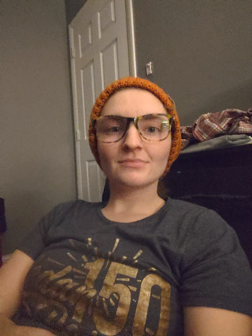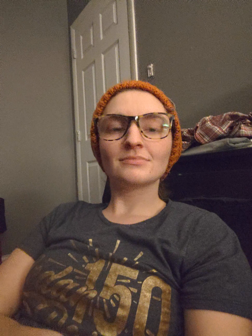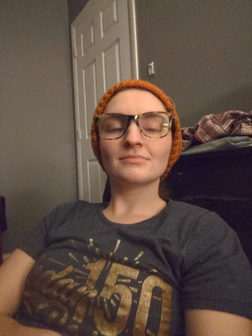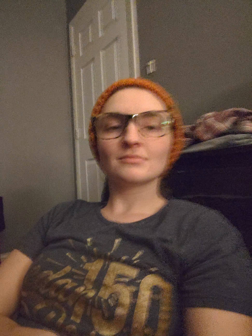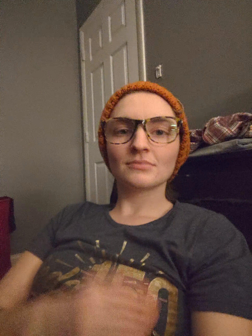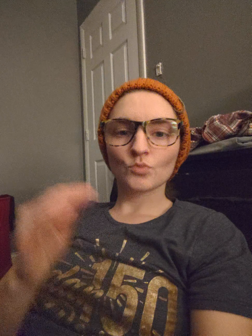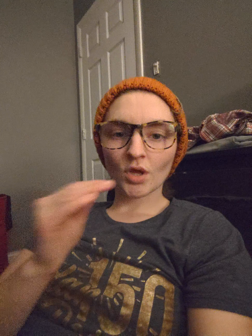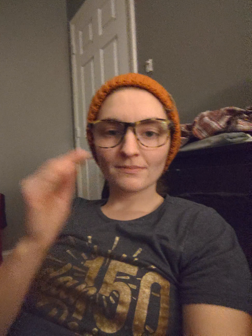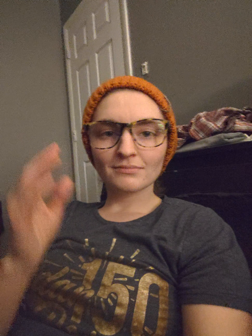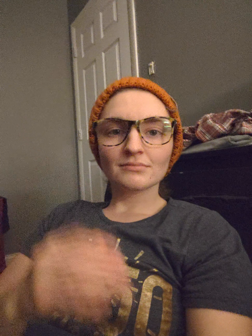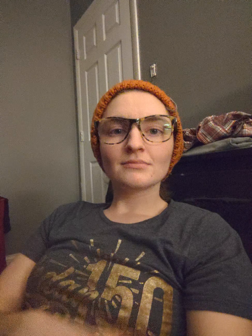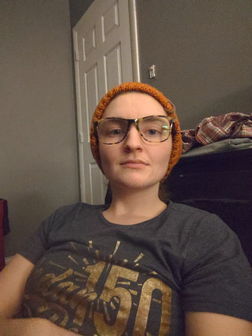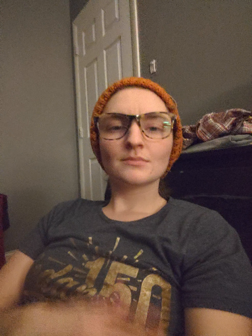kiss